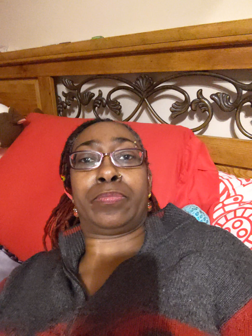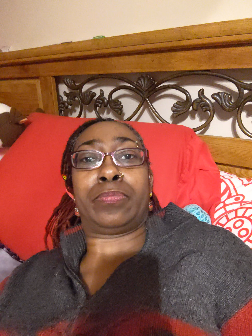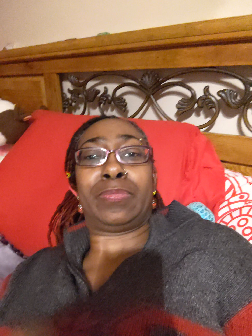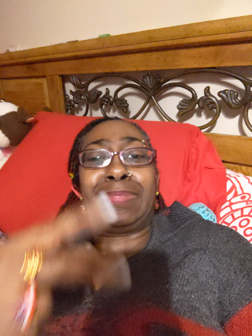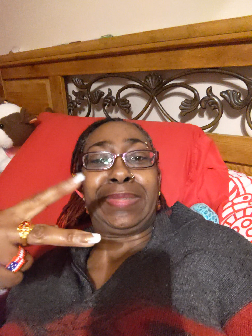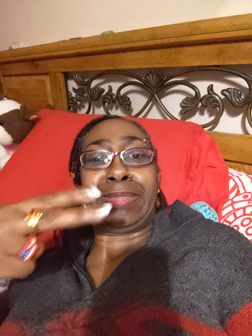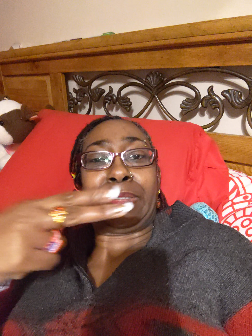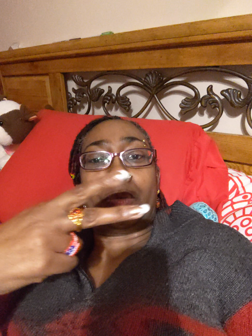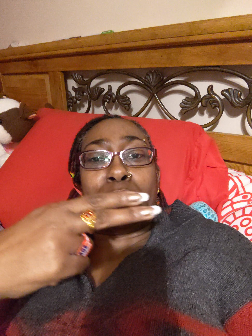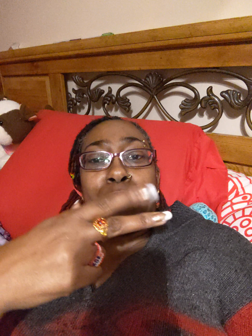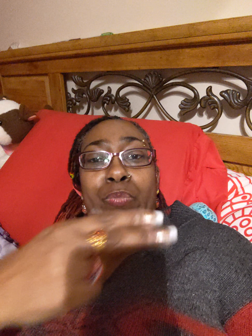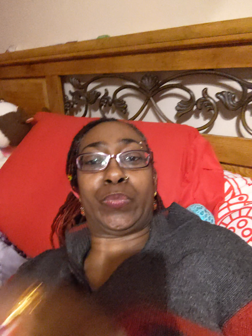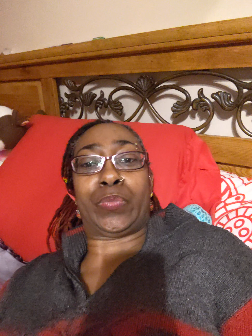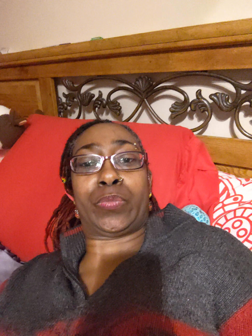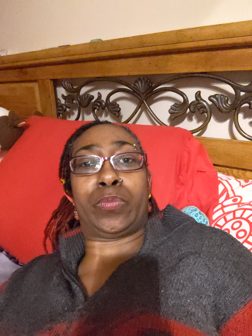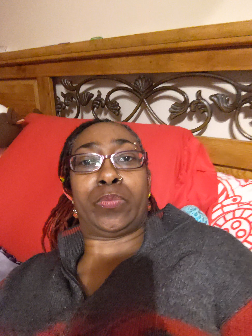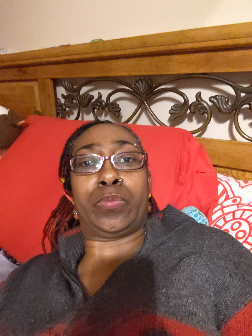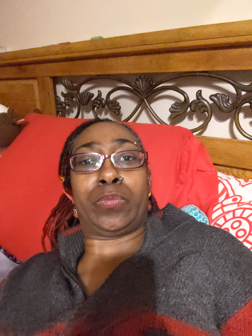scissors